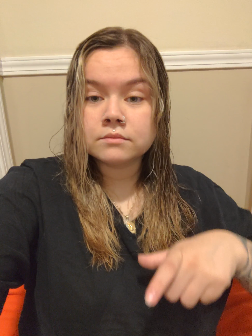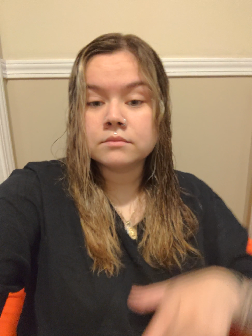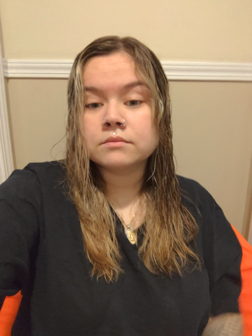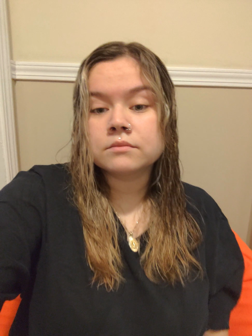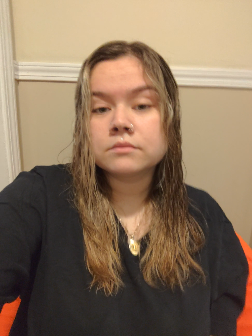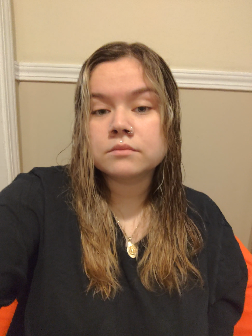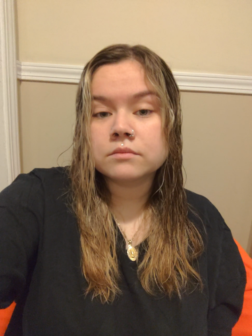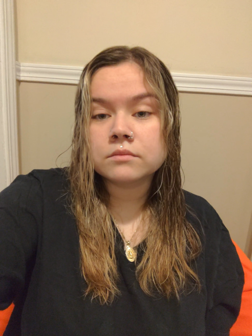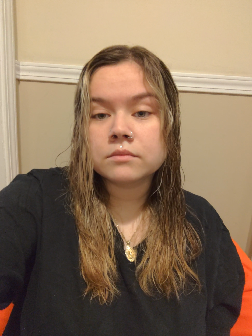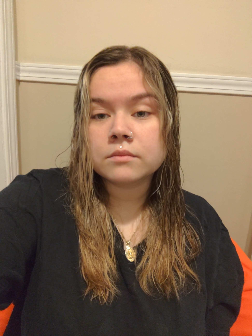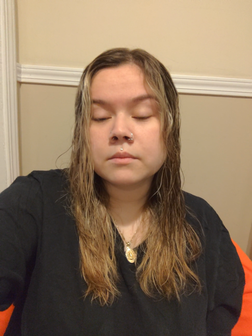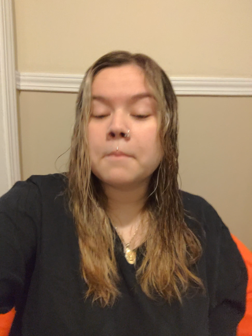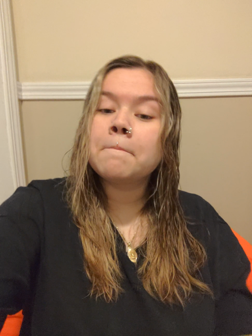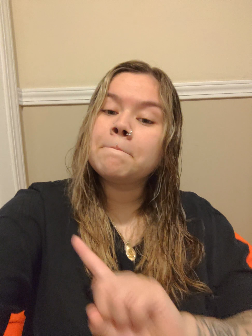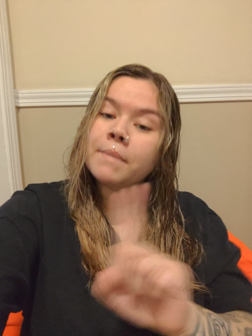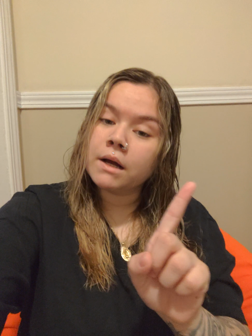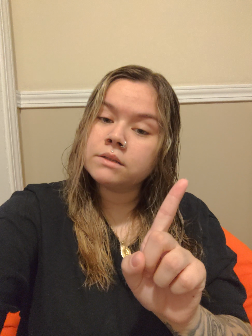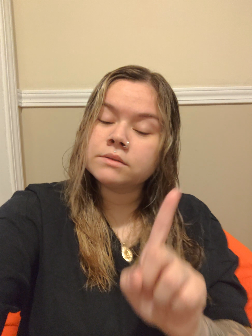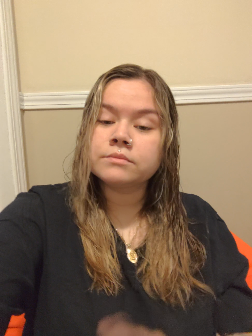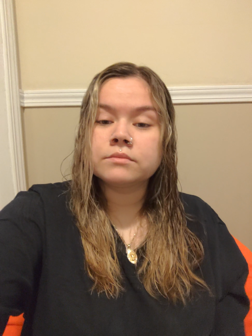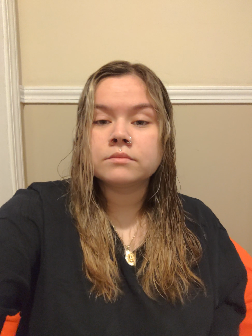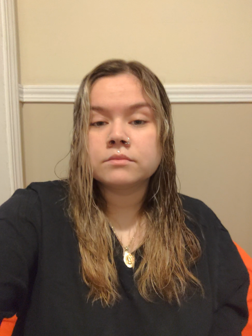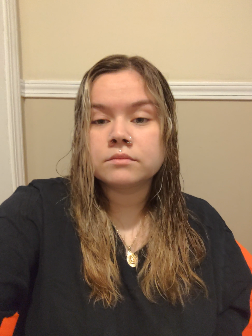but